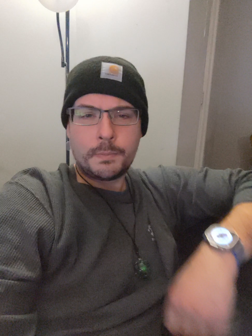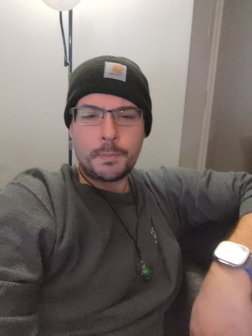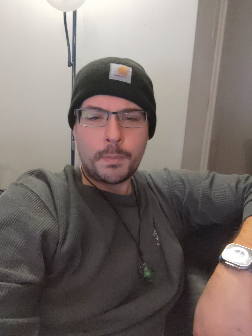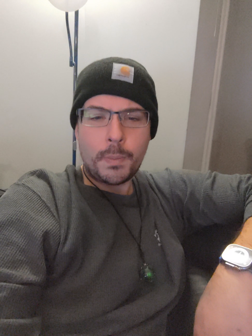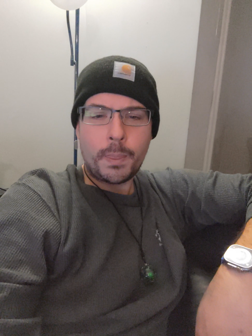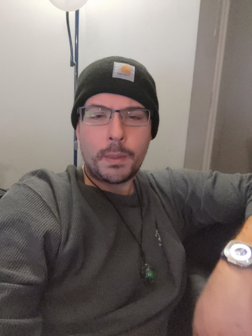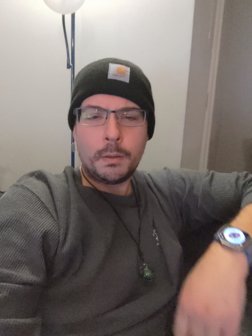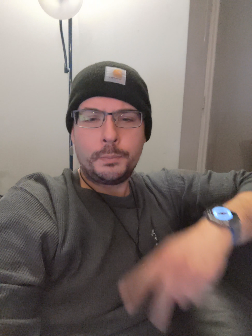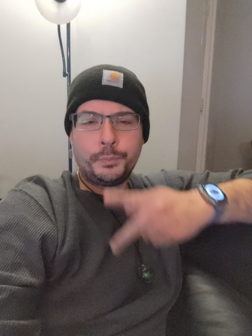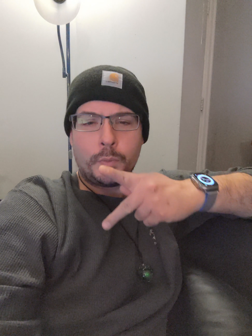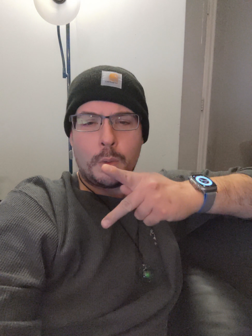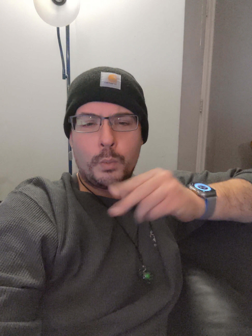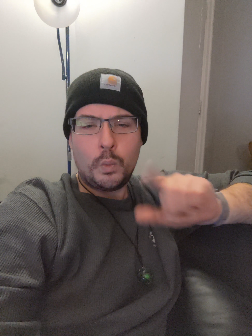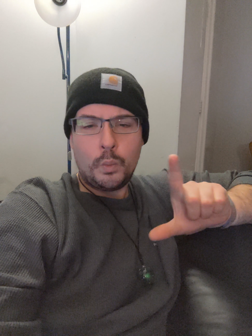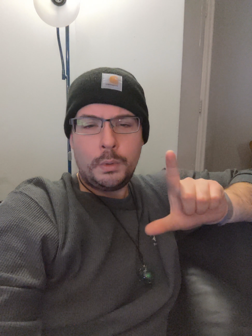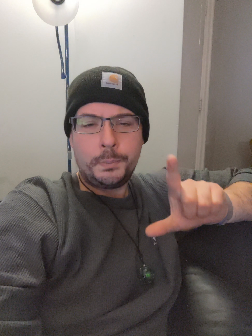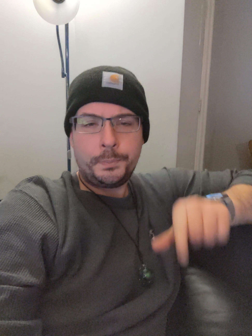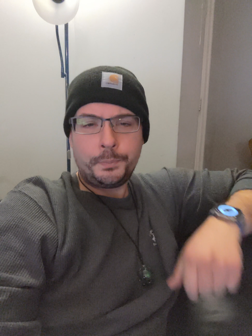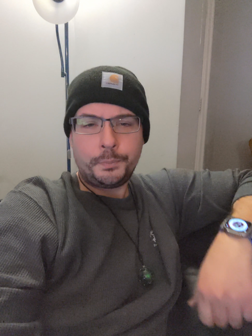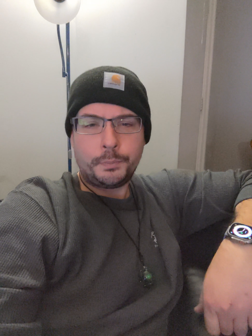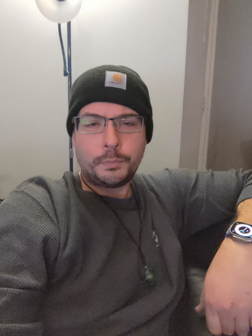pool